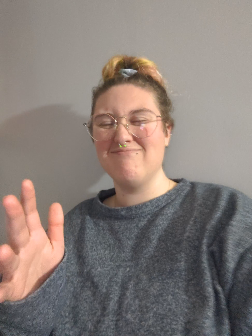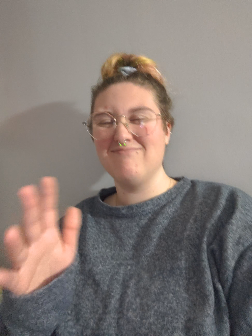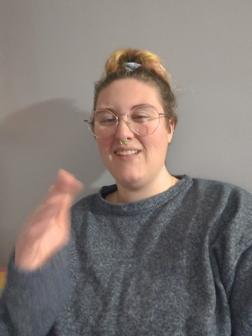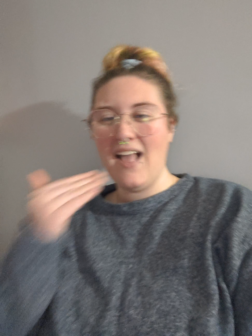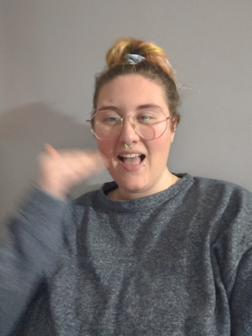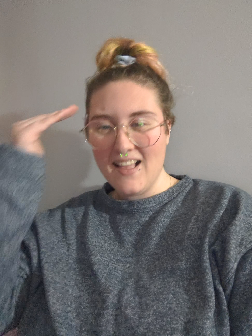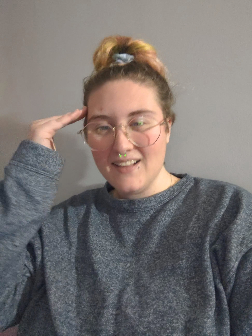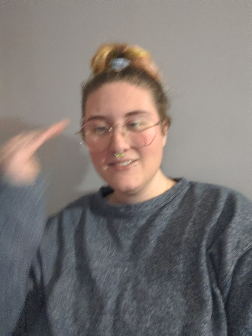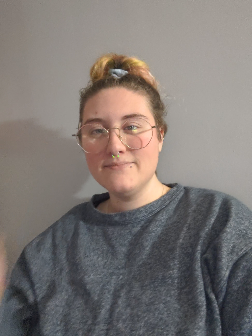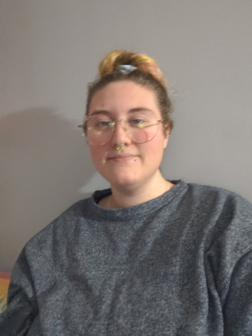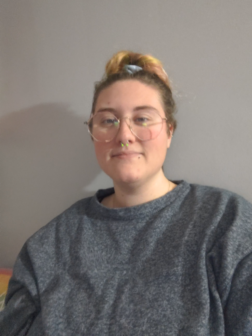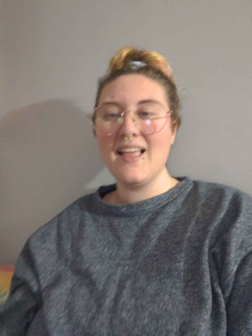head